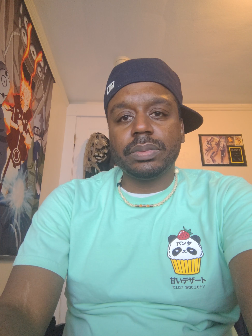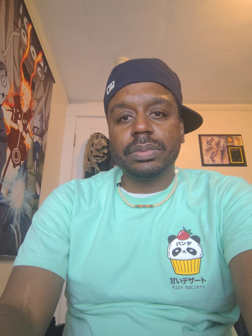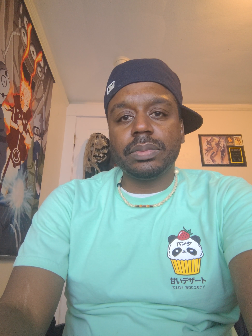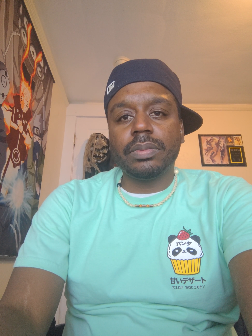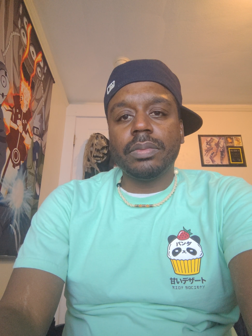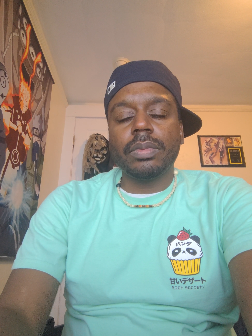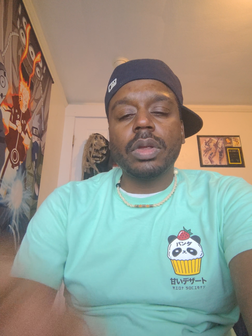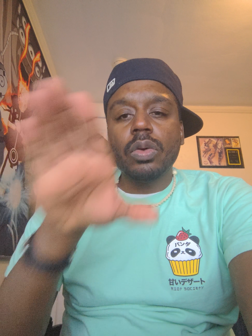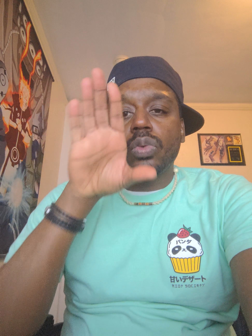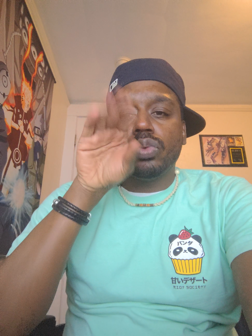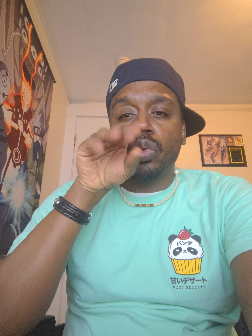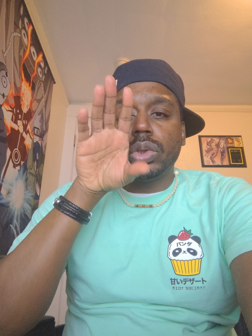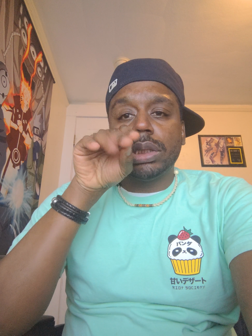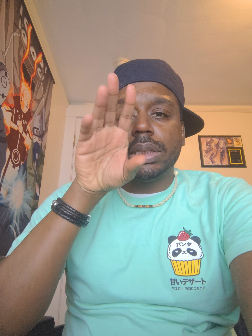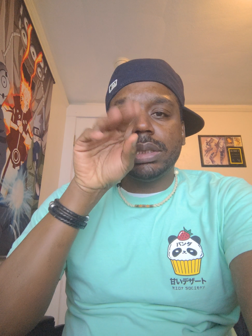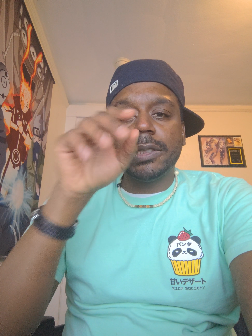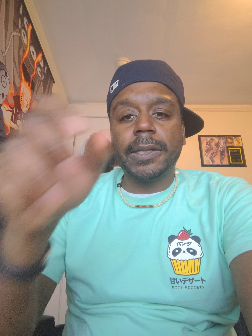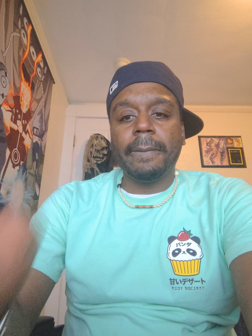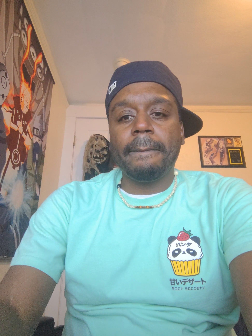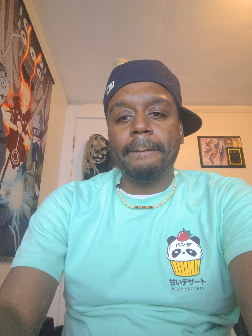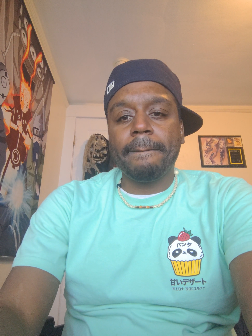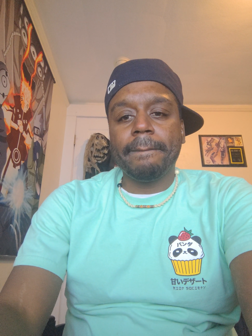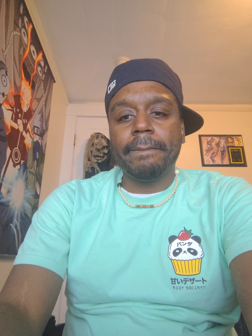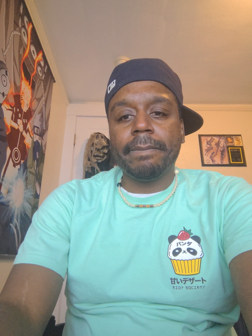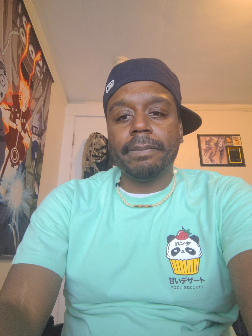goose